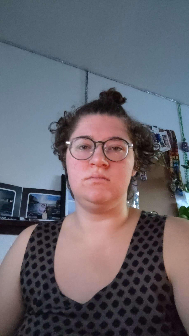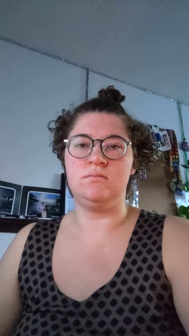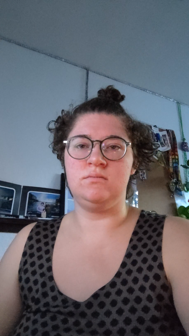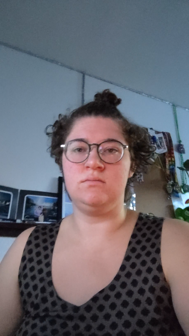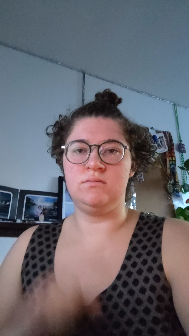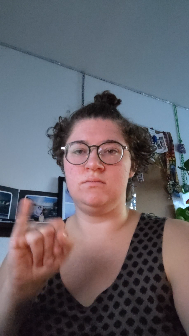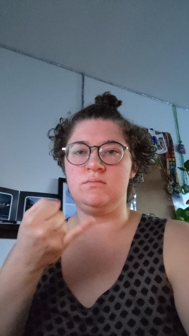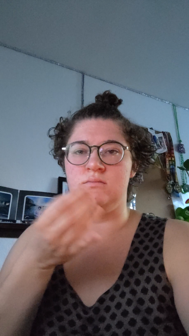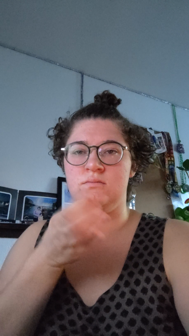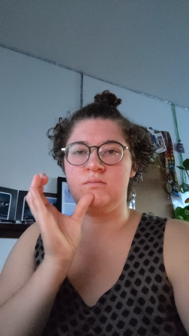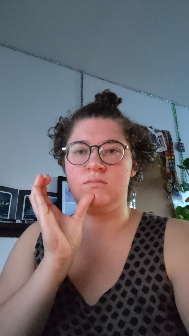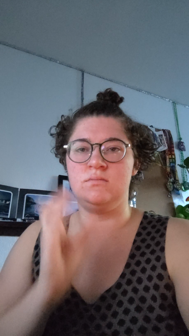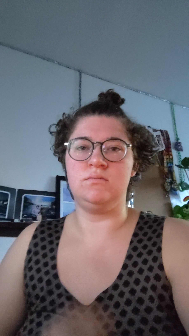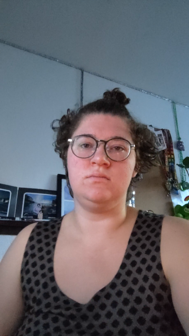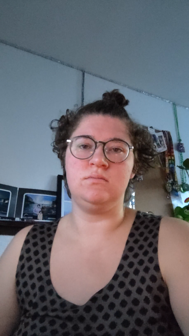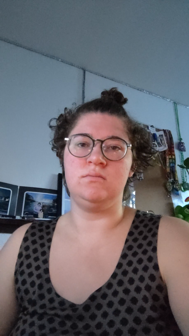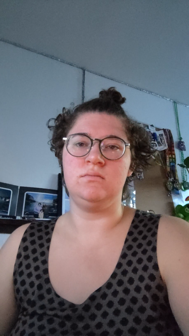juice